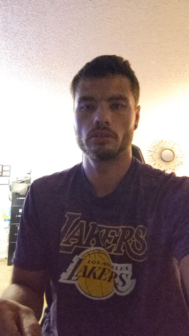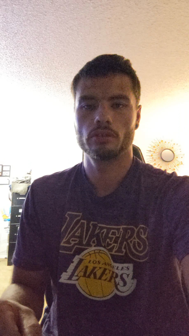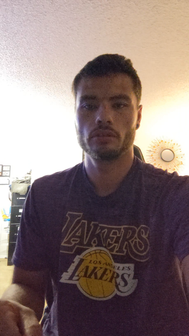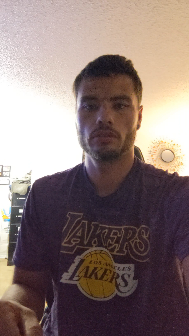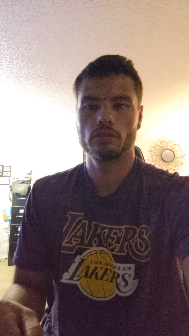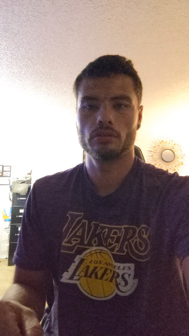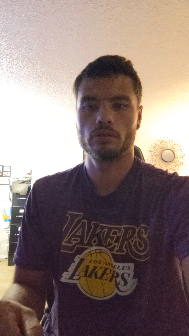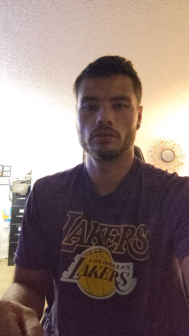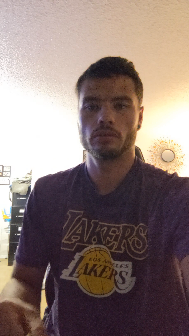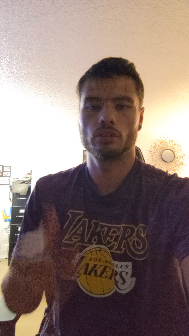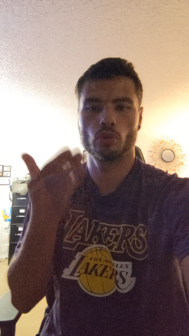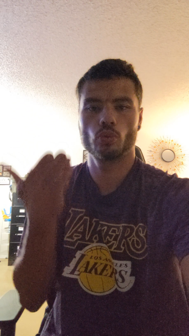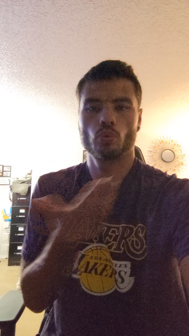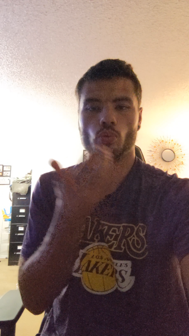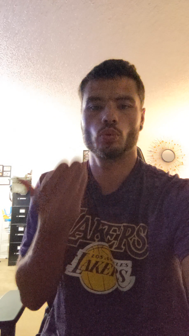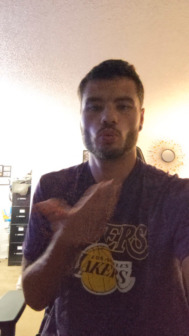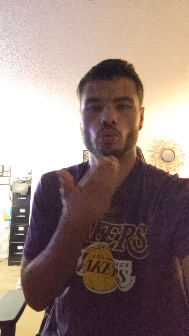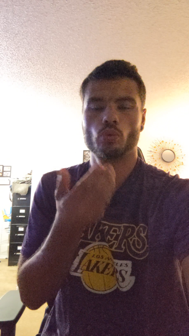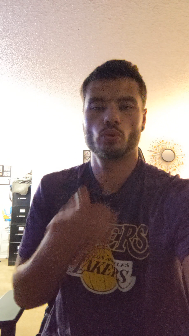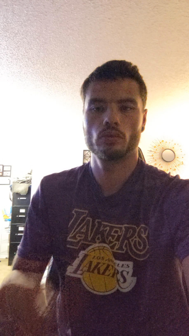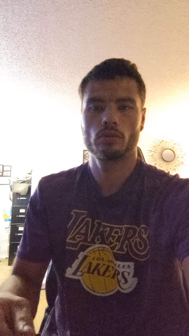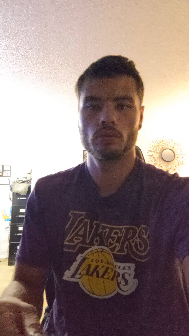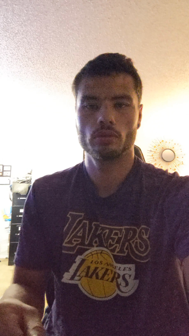new